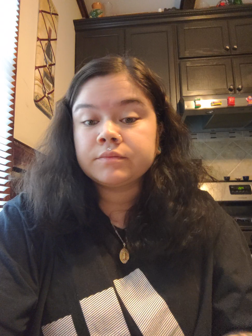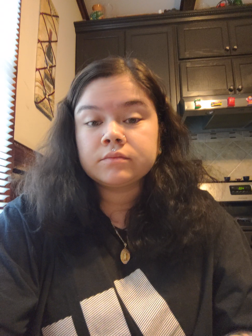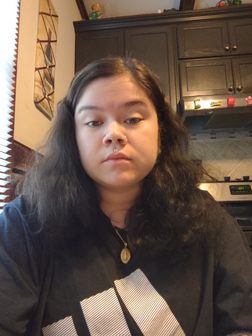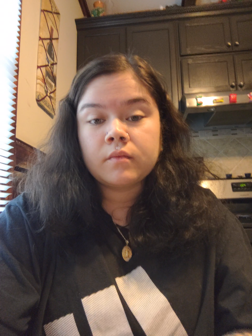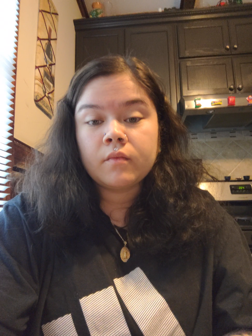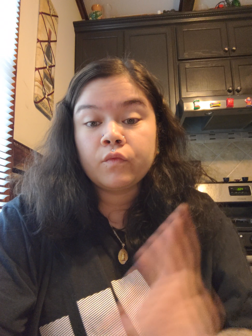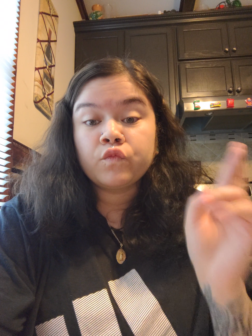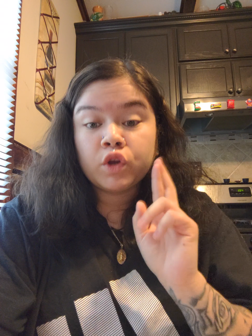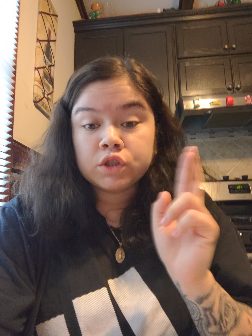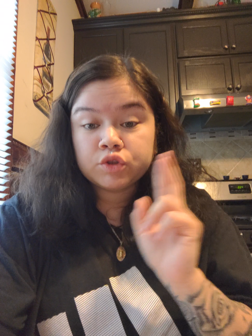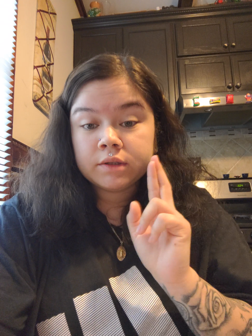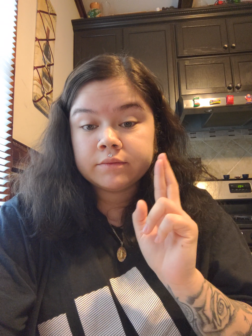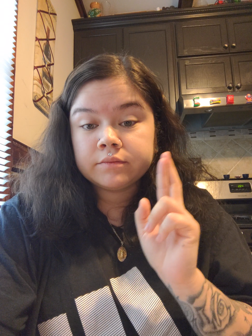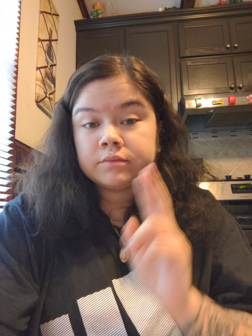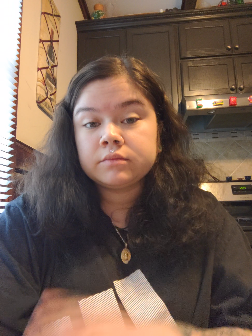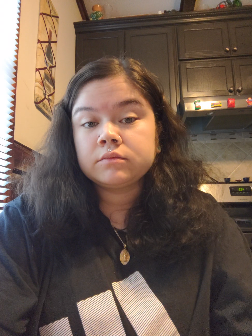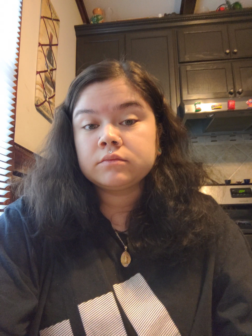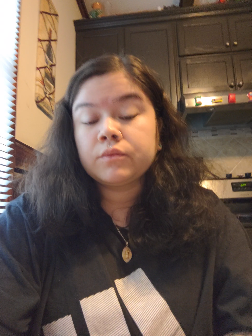refrigerator